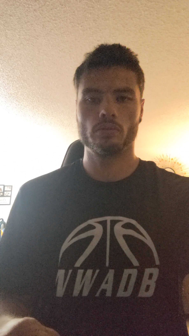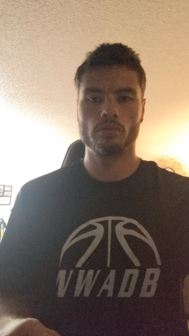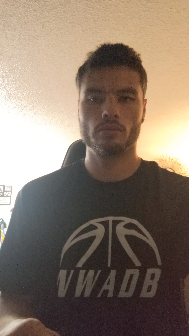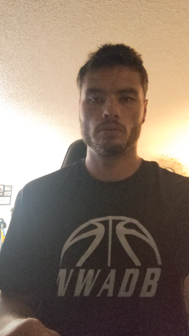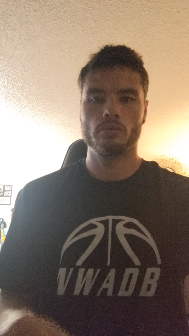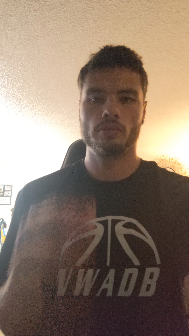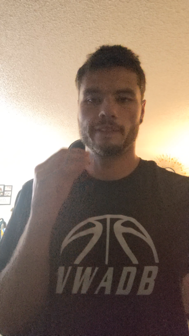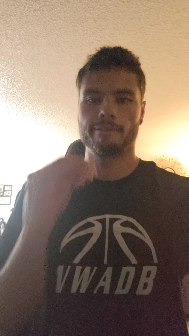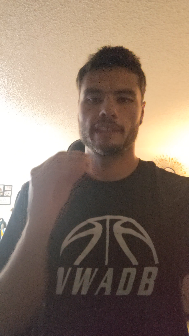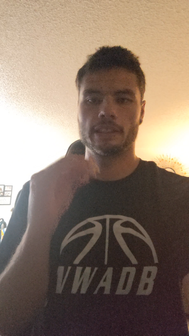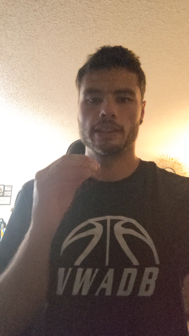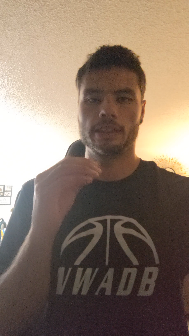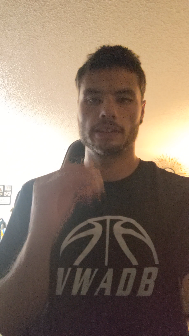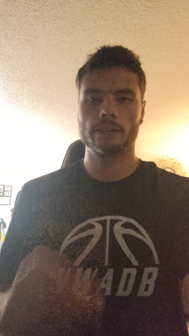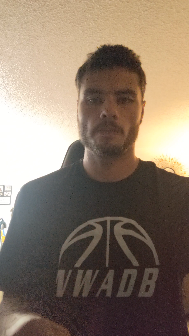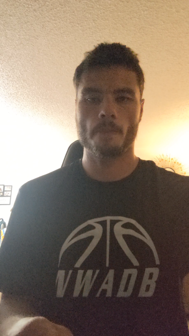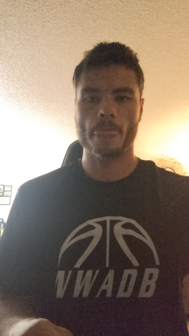fix